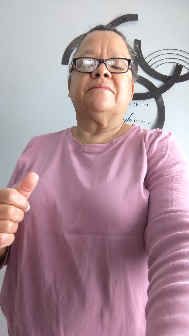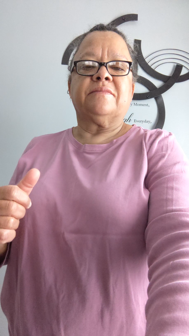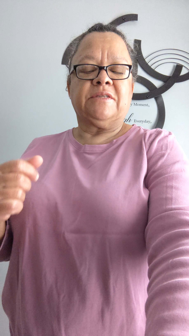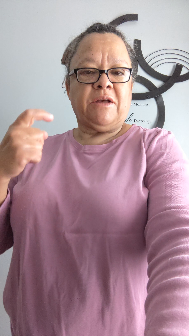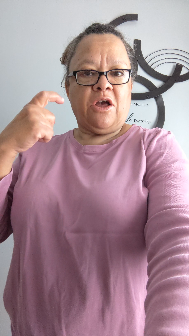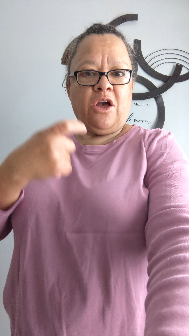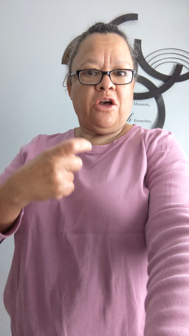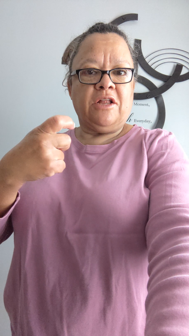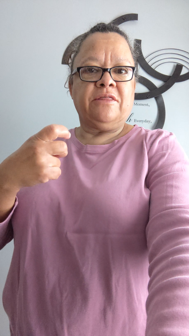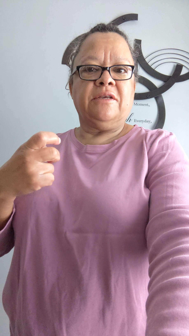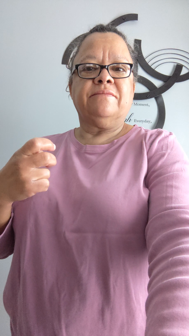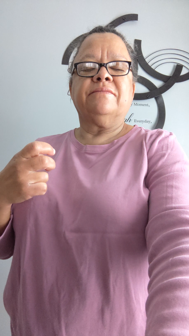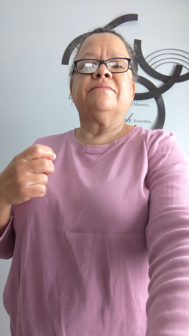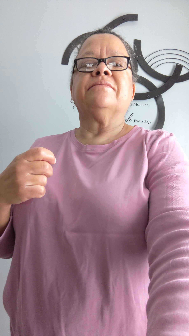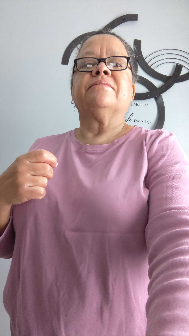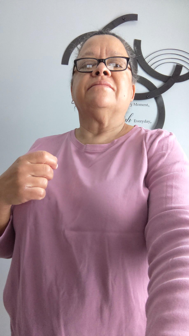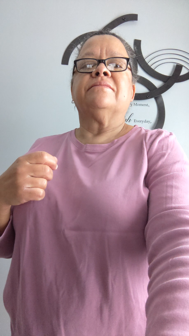hard